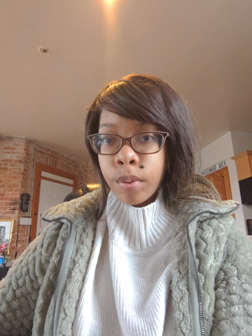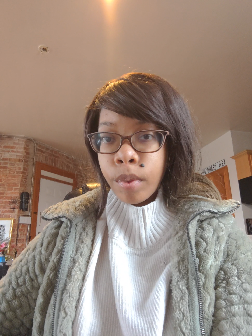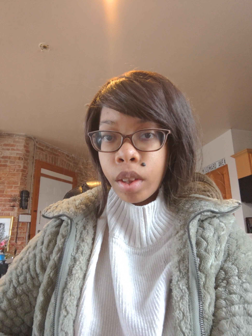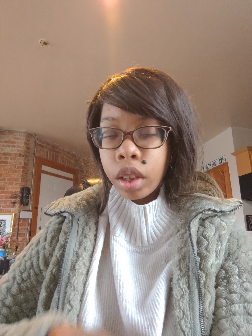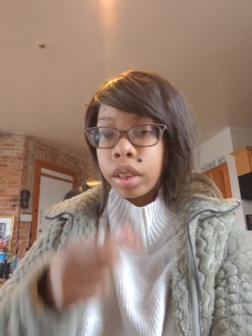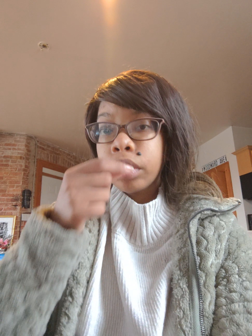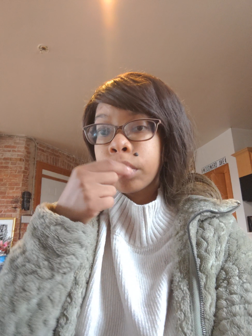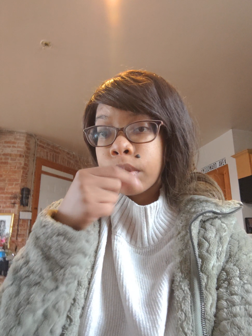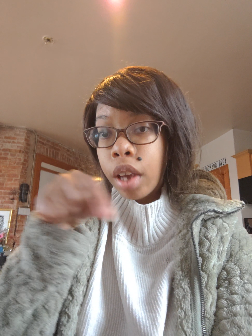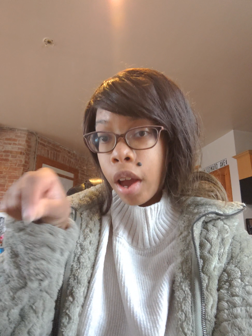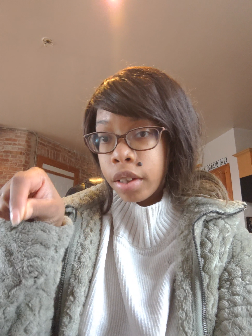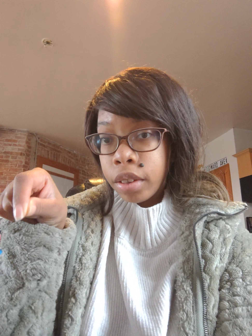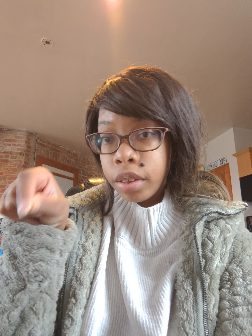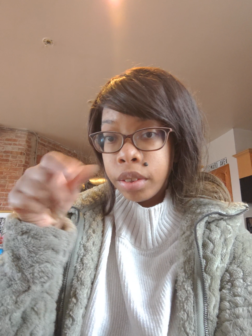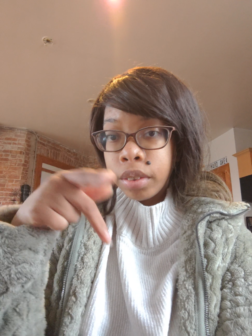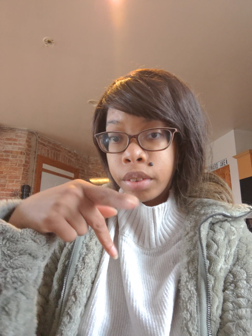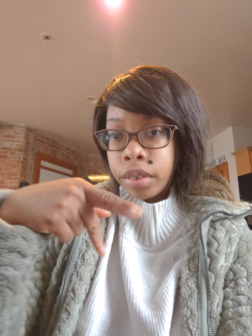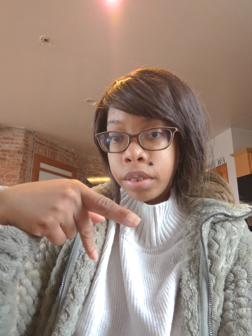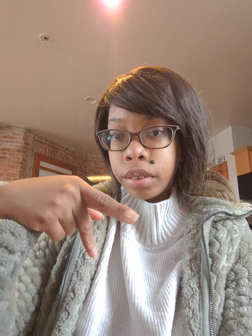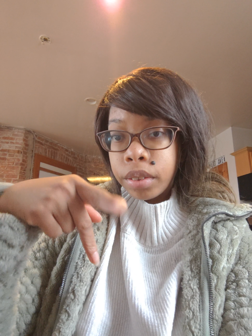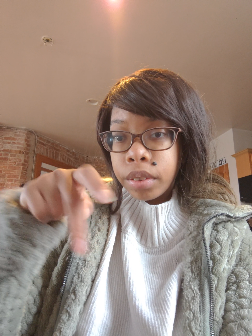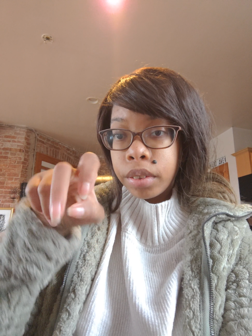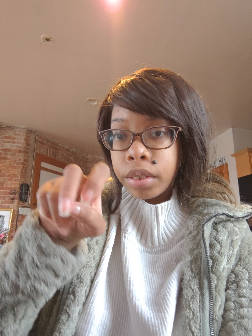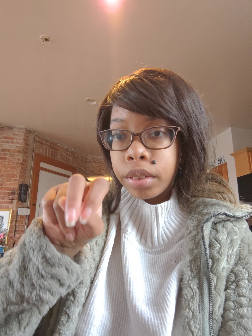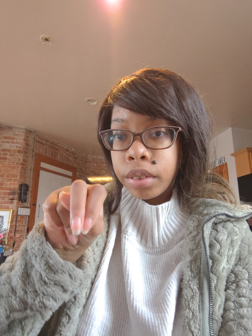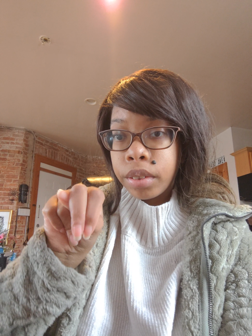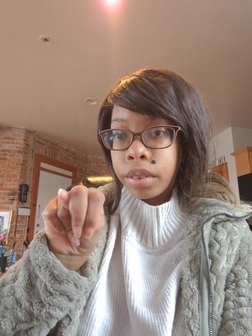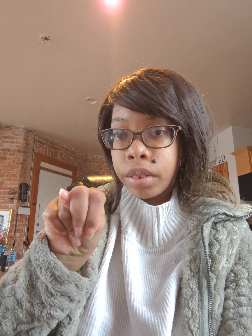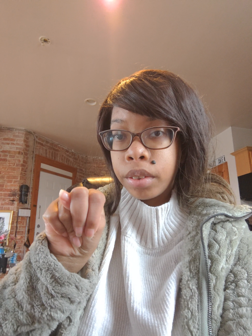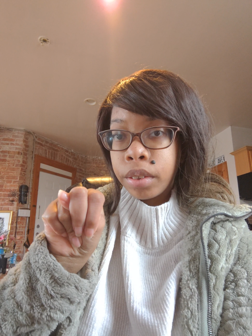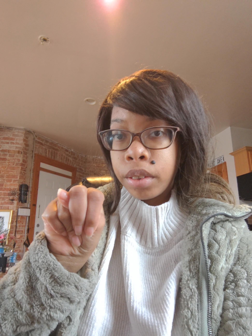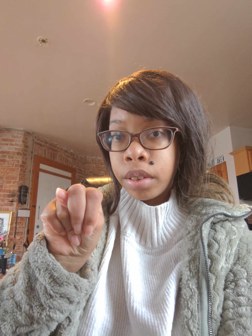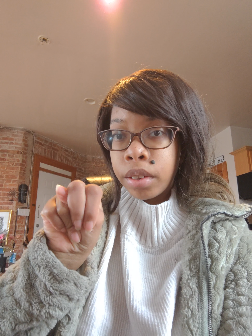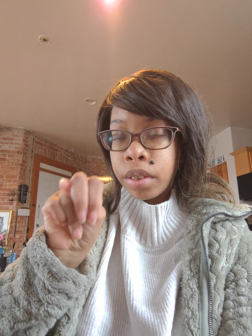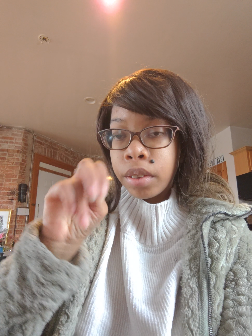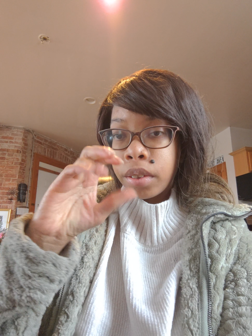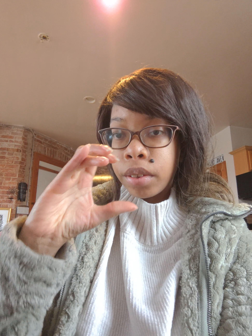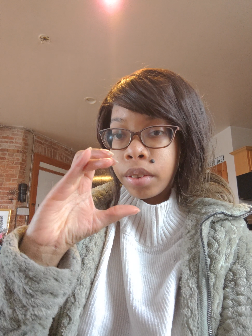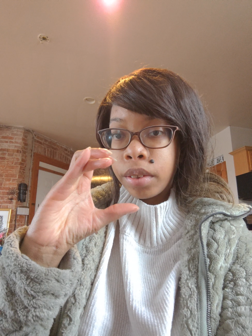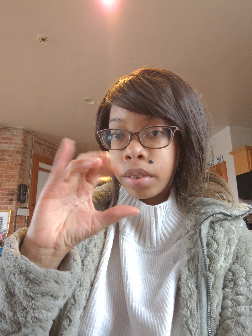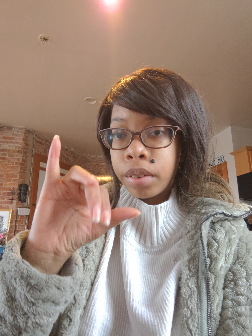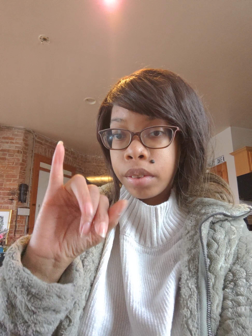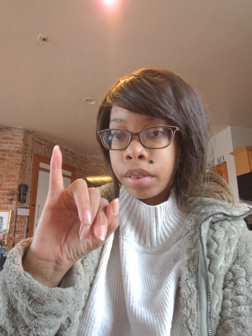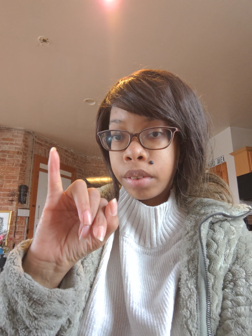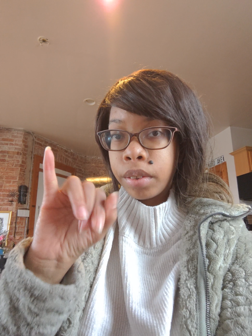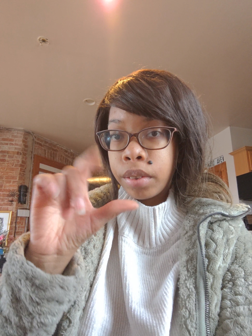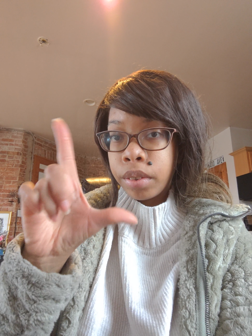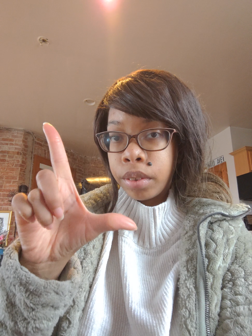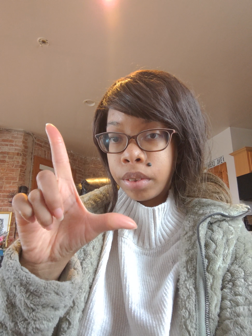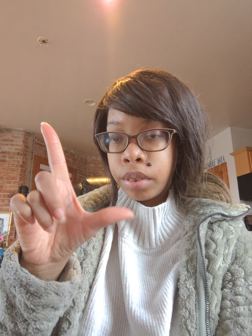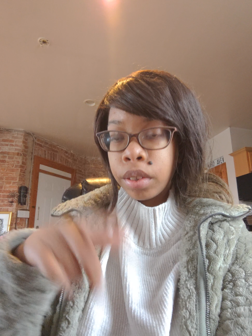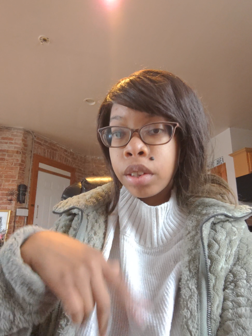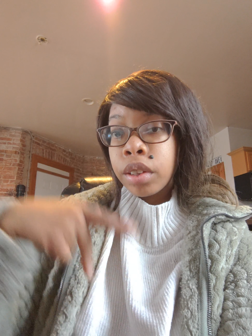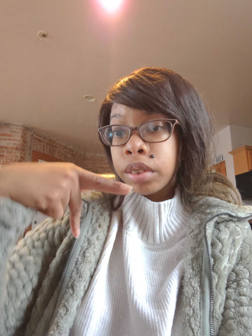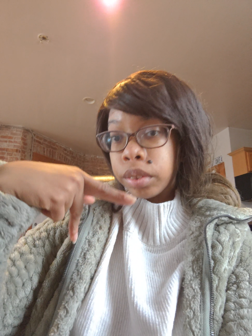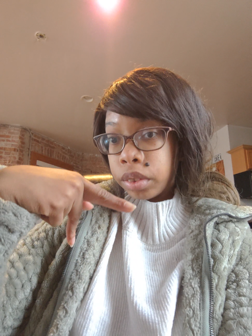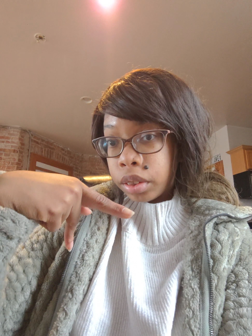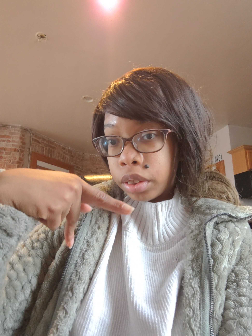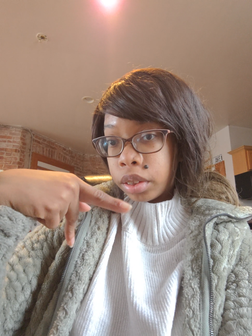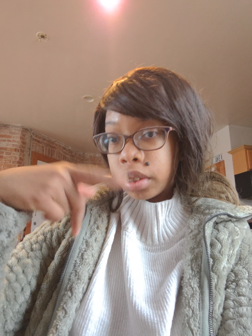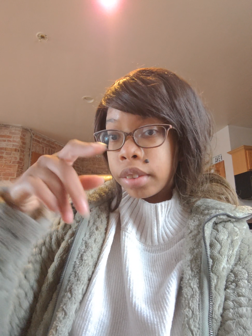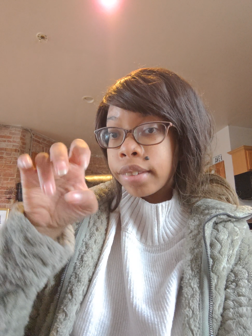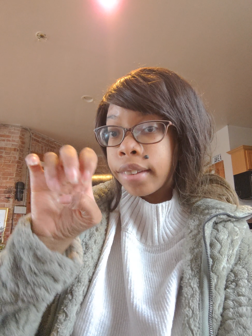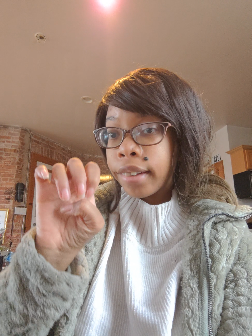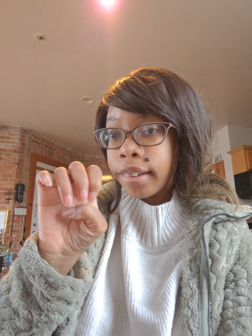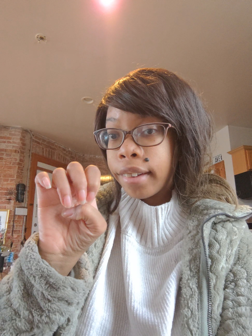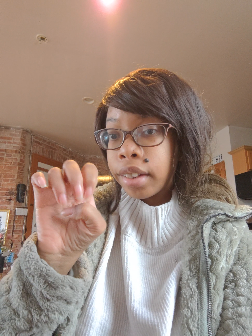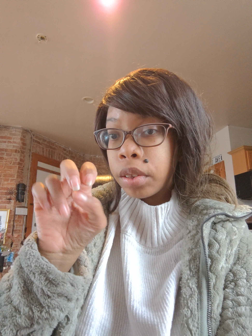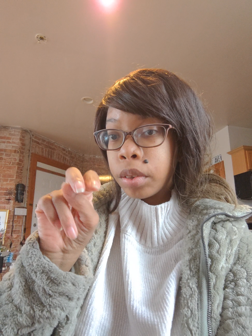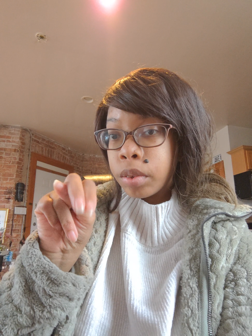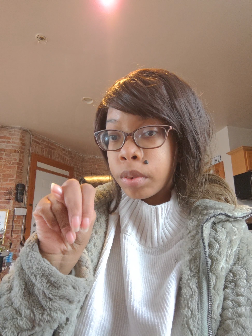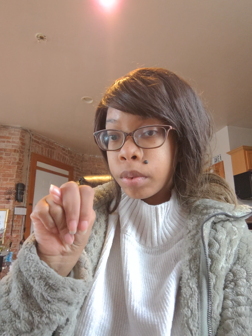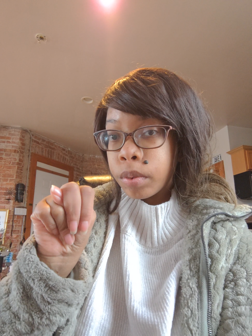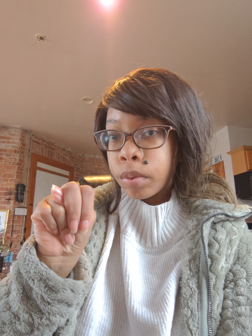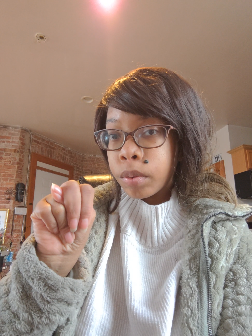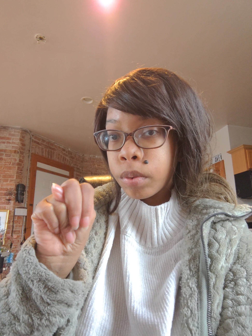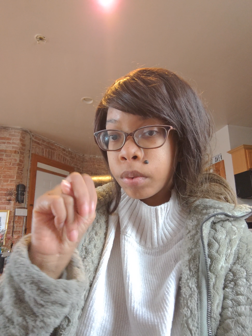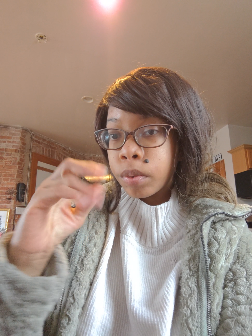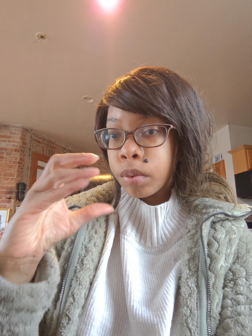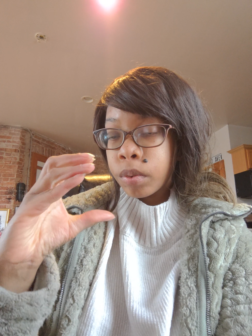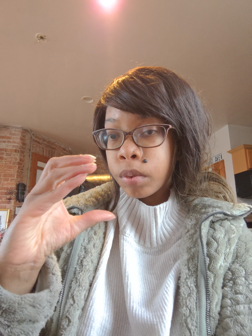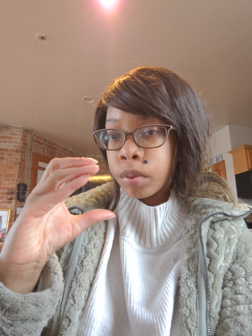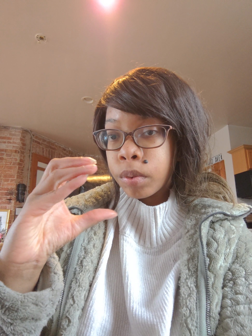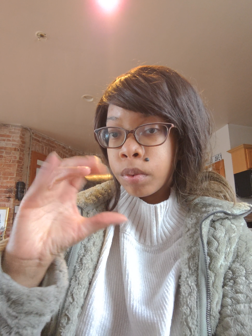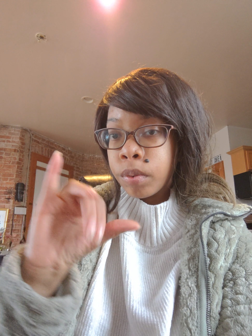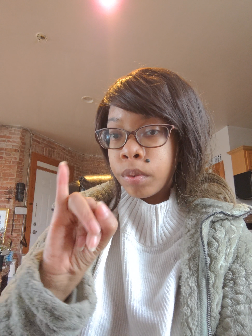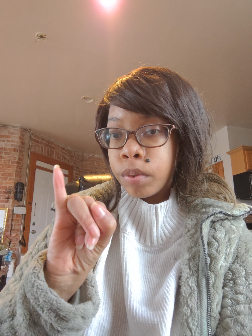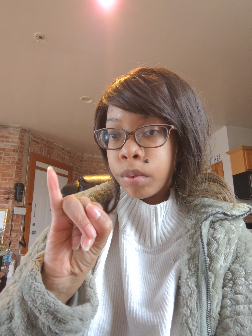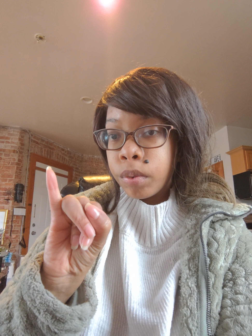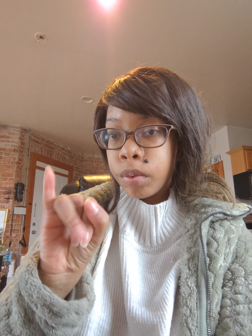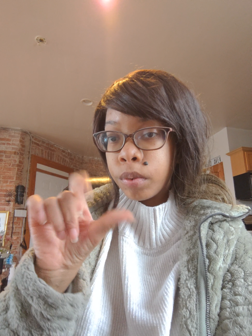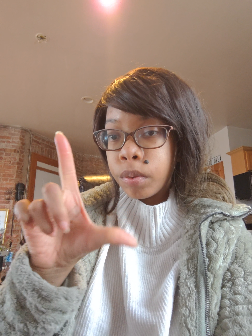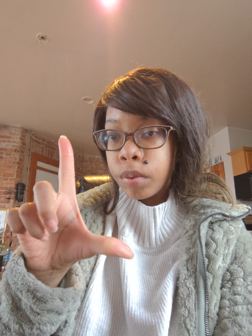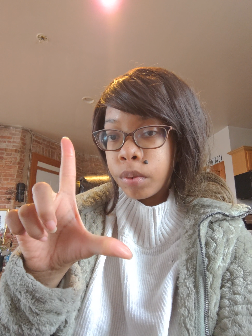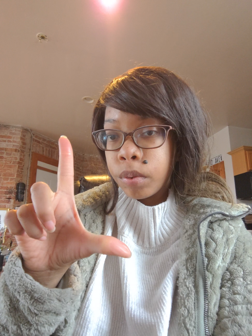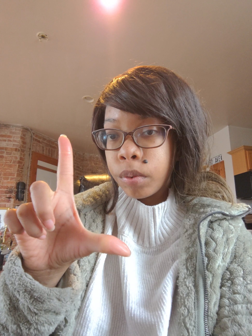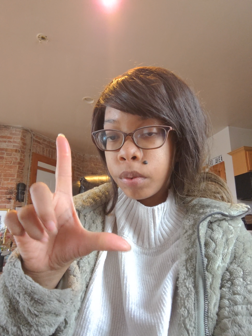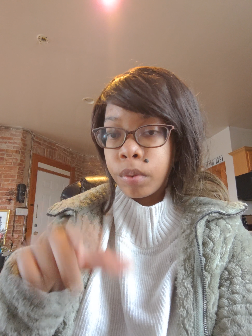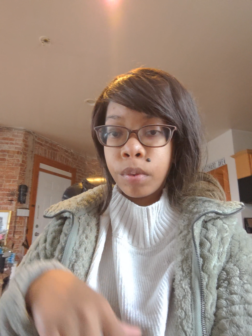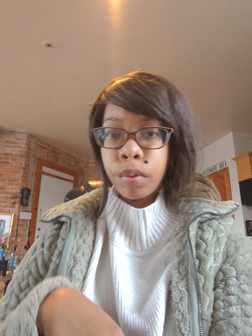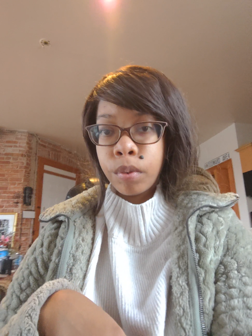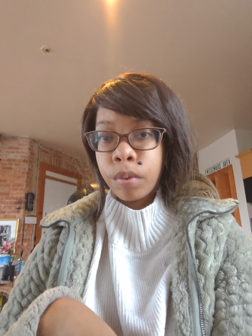pencil